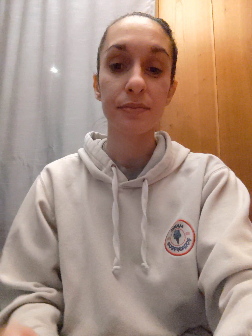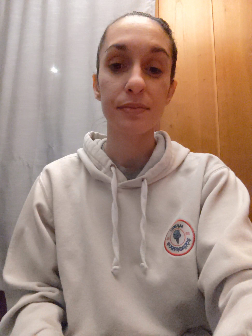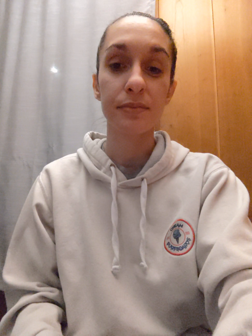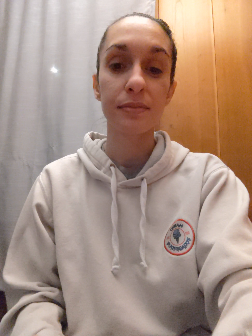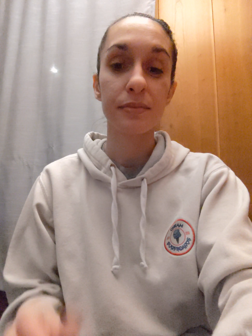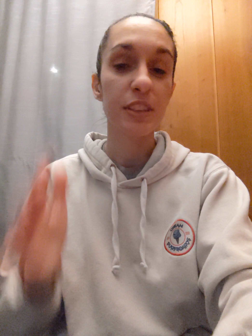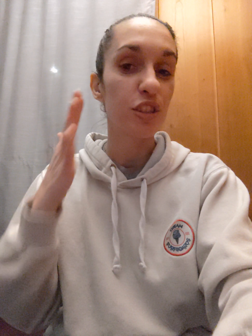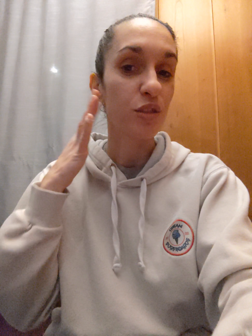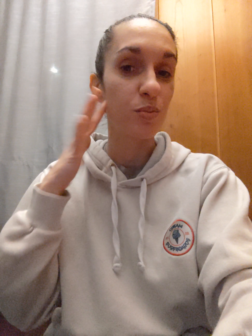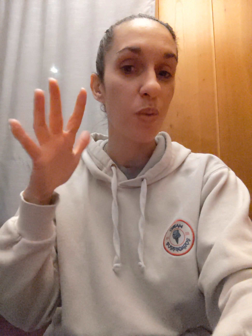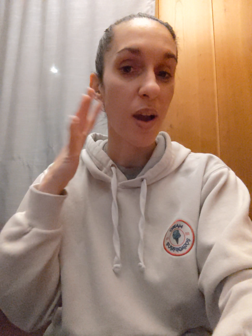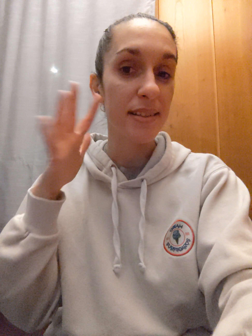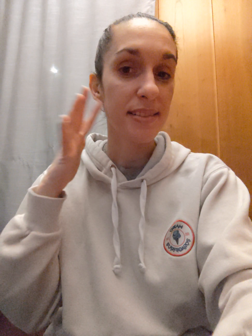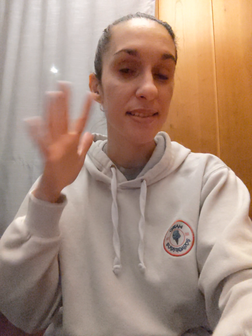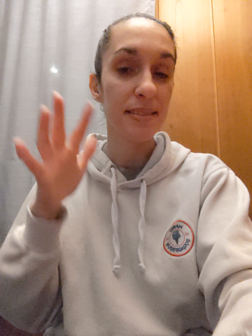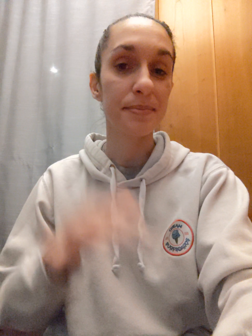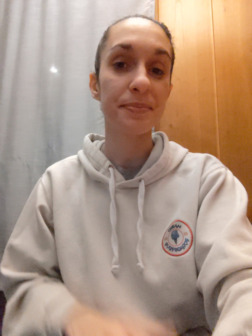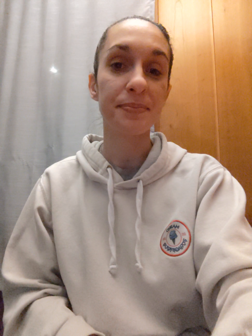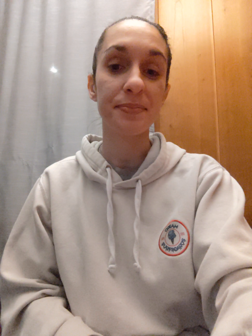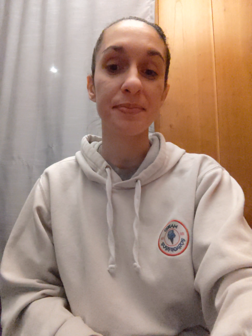noisy